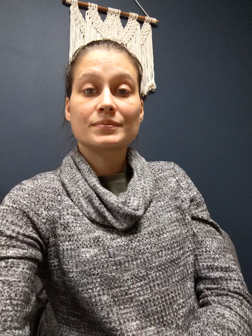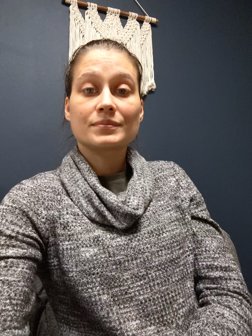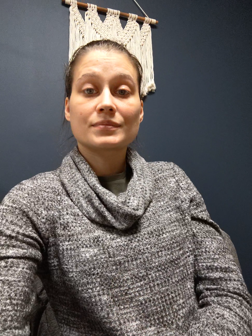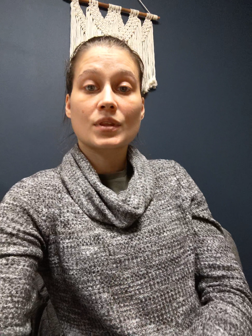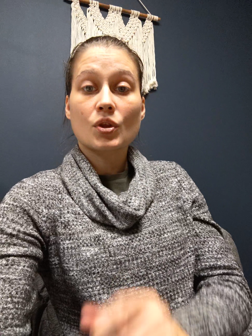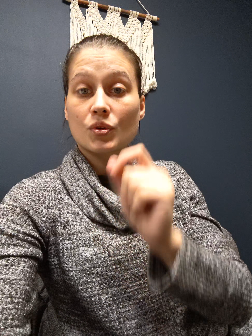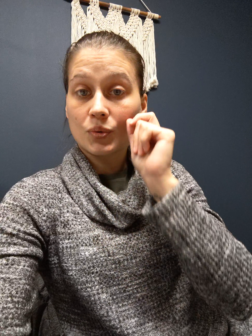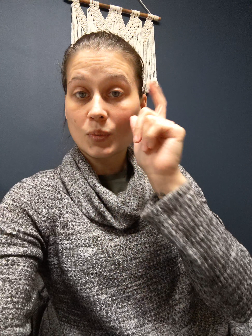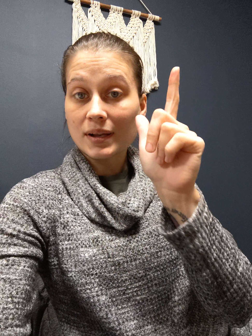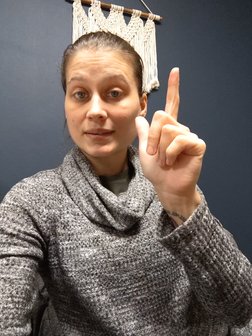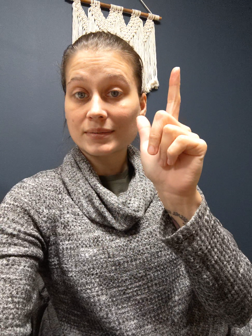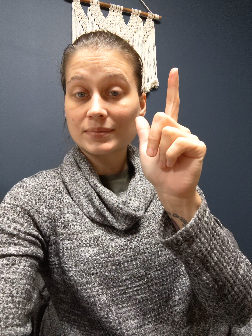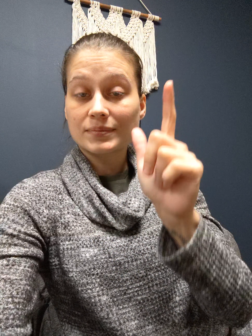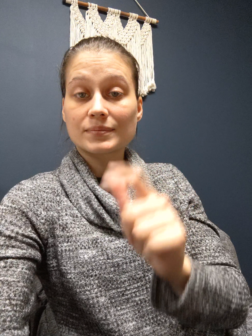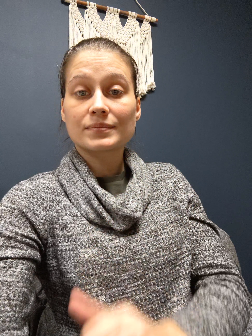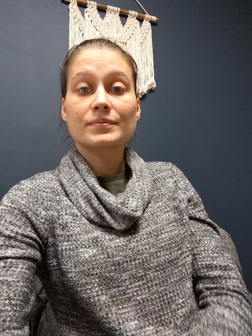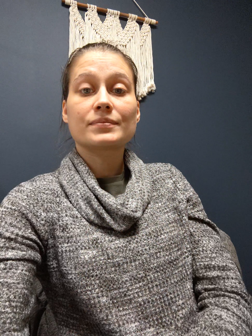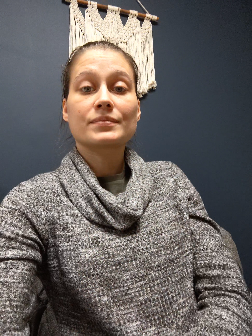wake